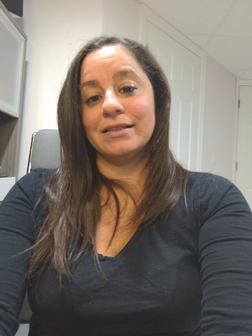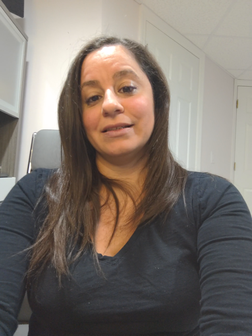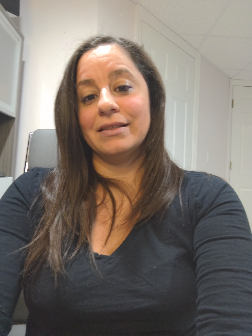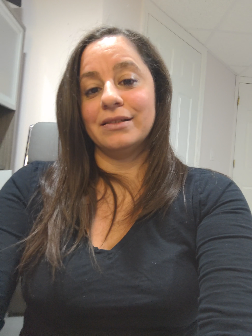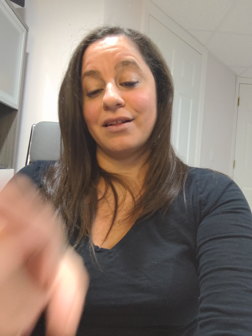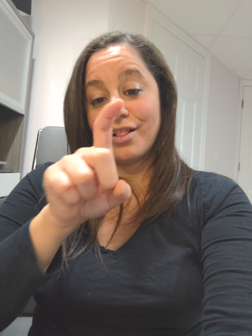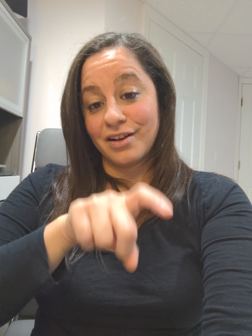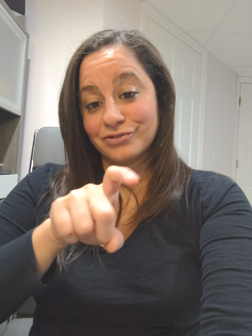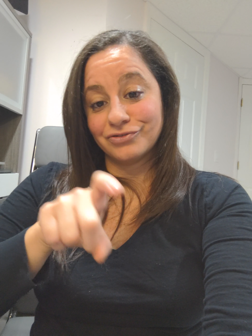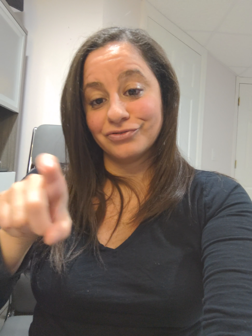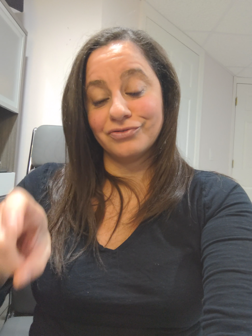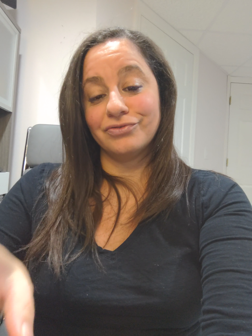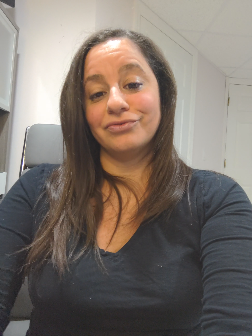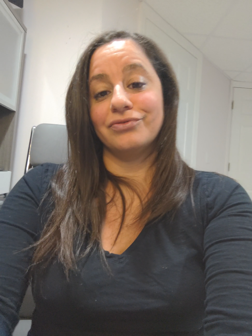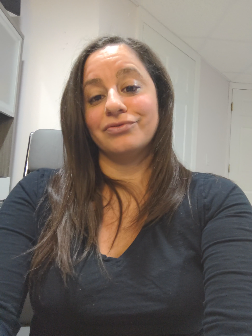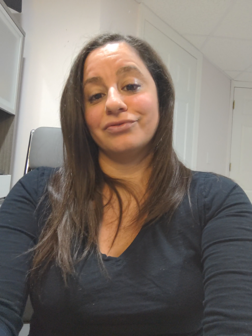closet